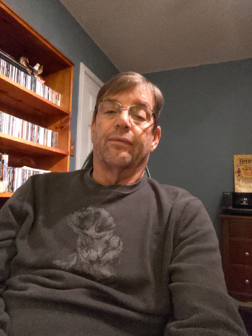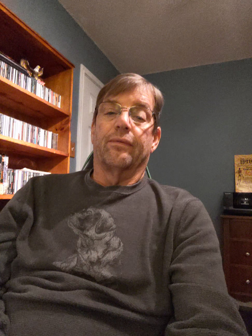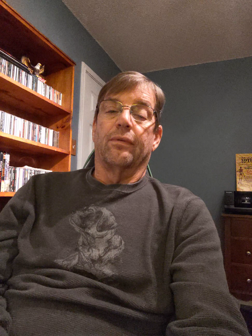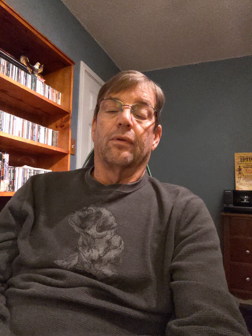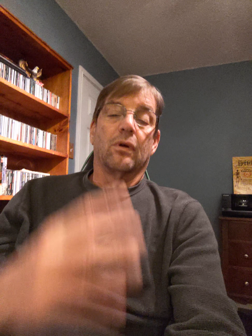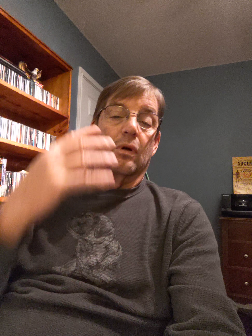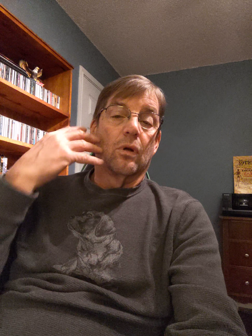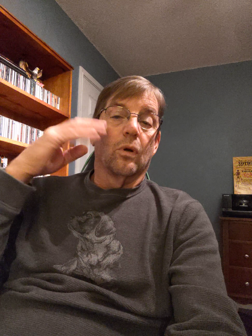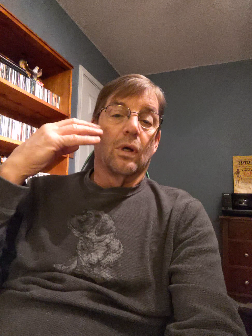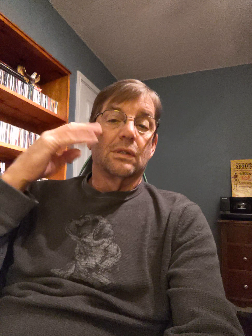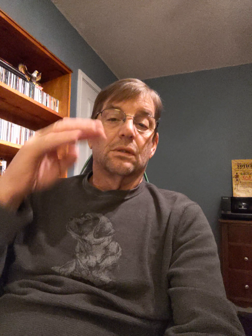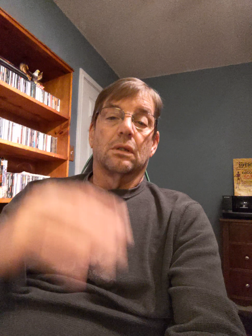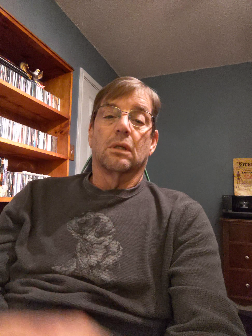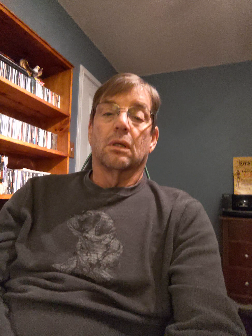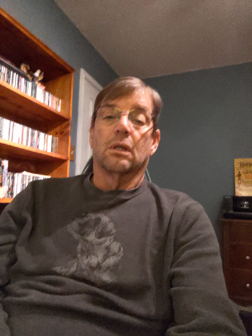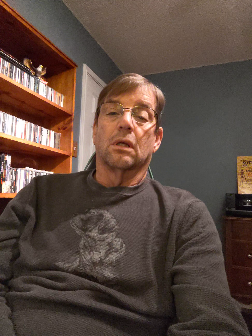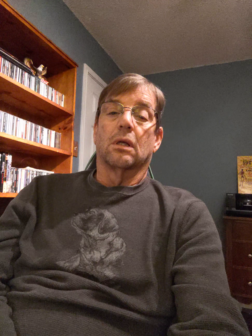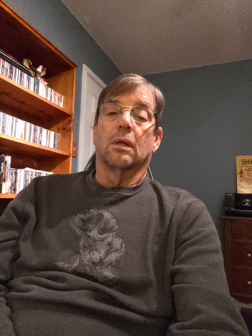noisy